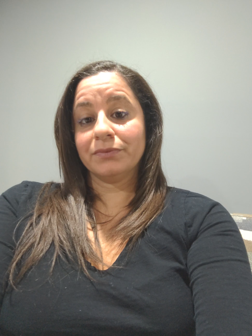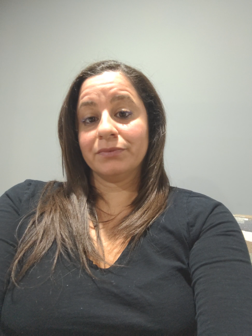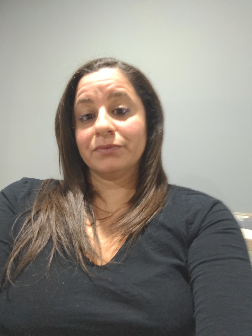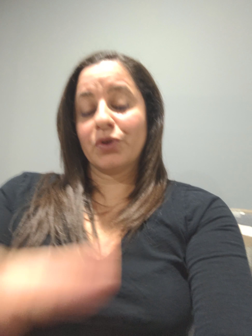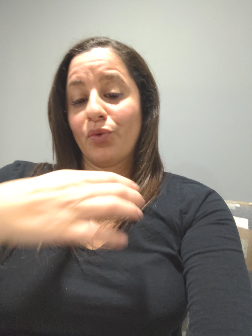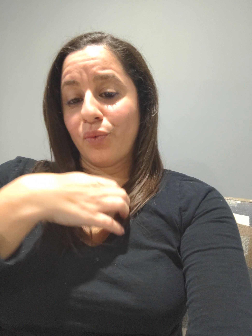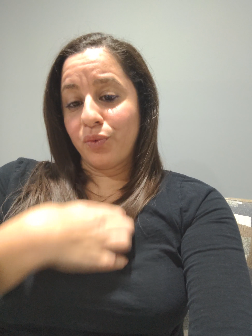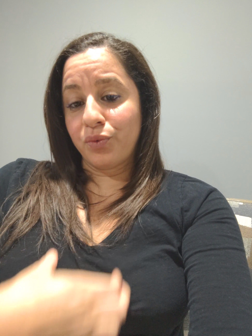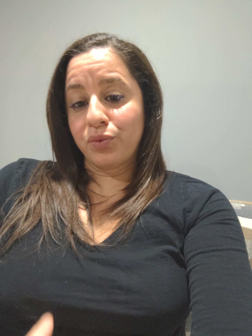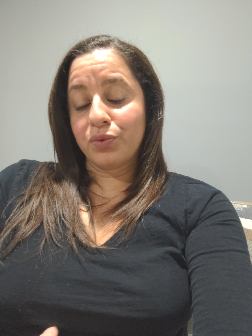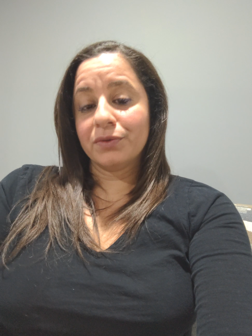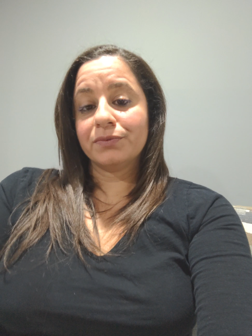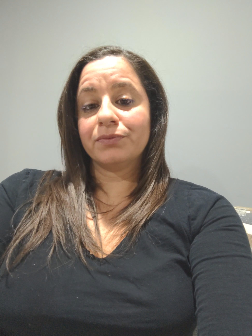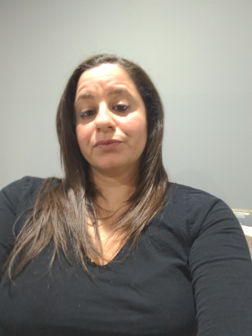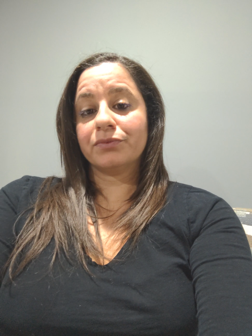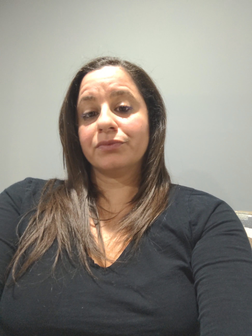hungry